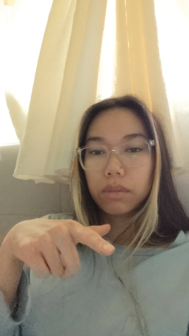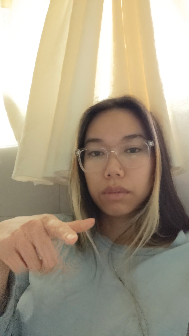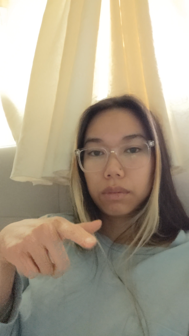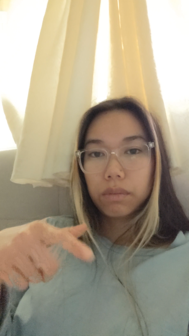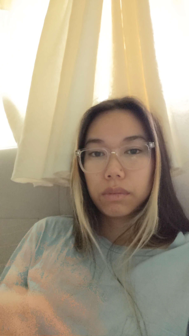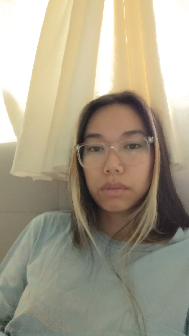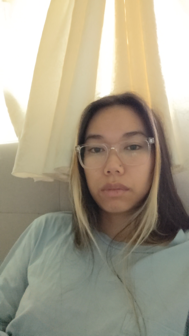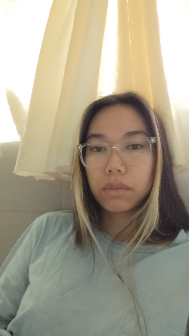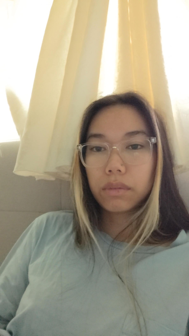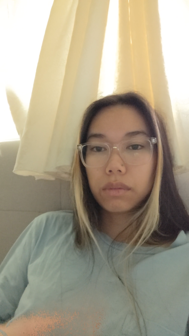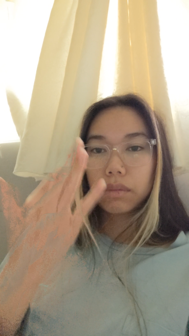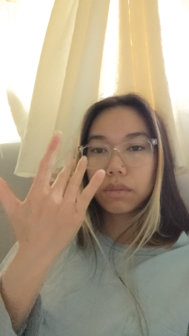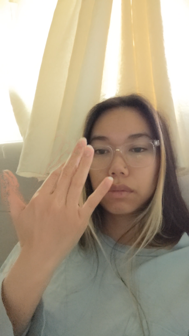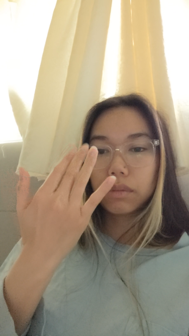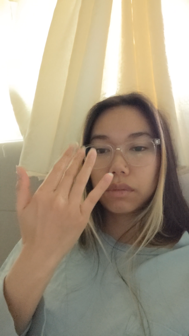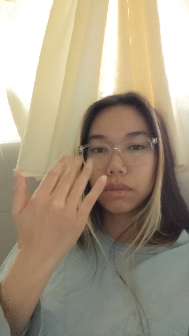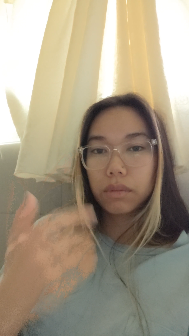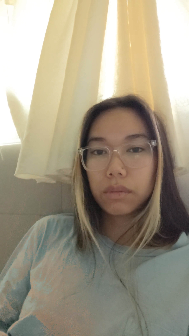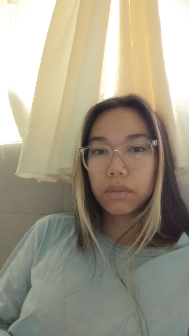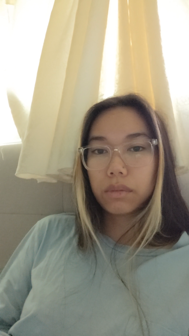hand